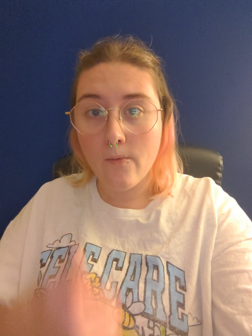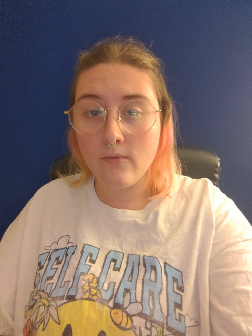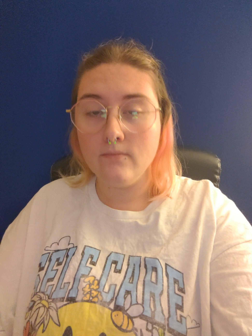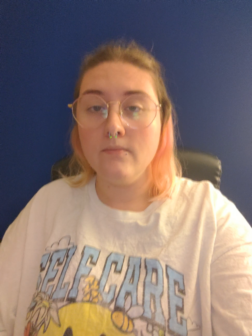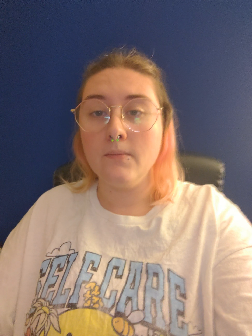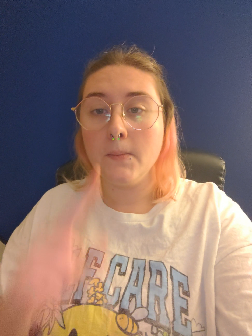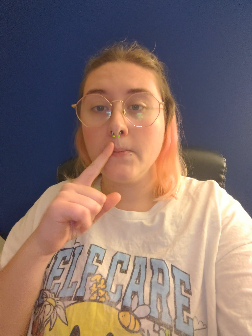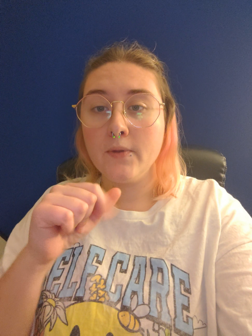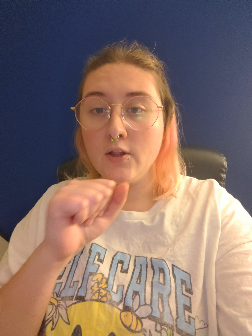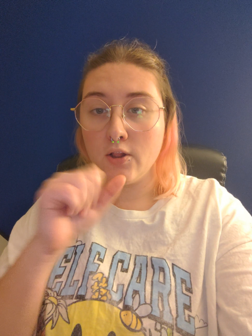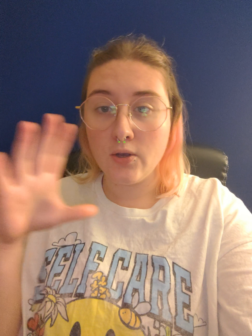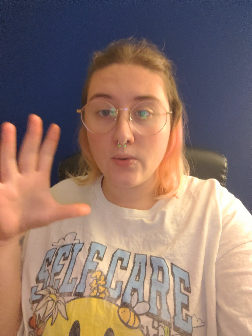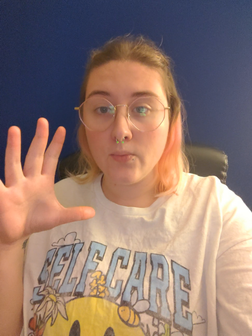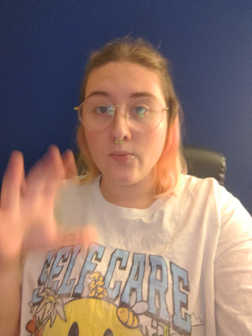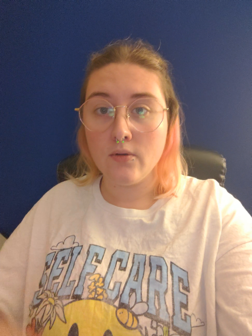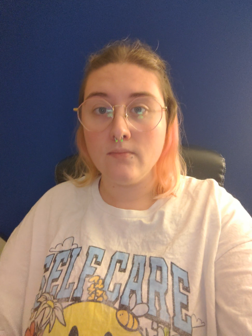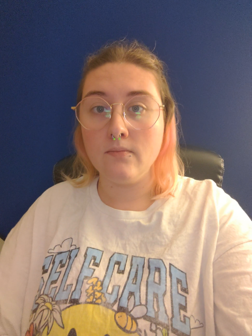balloon